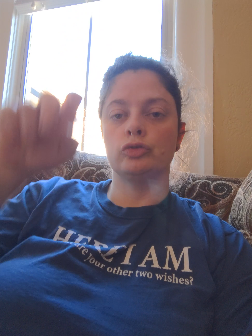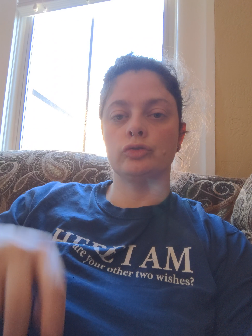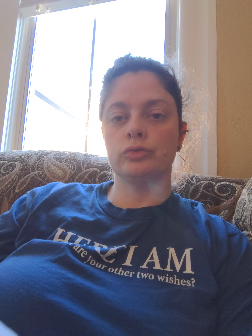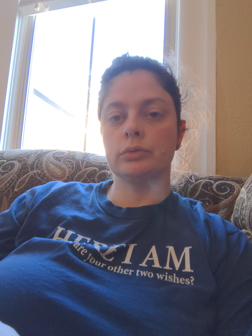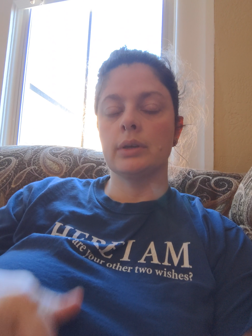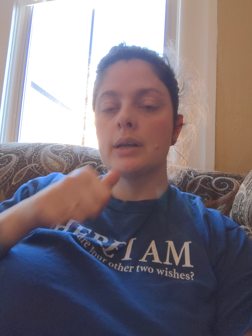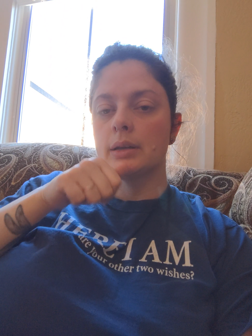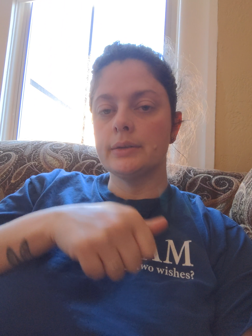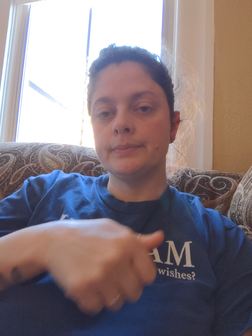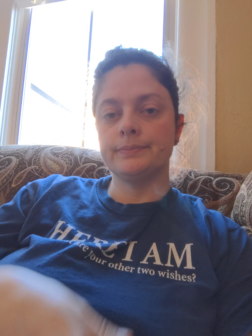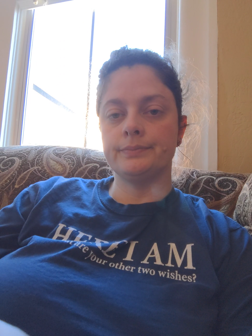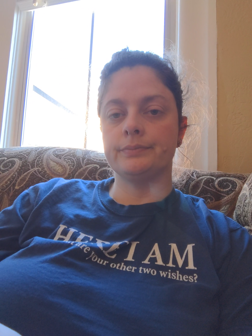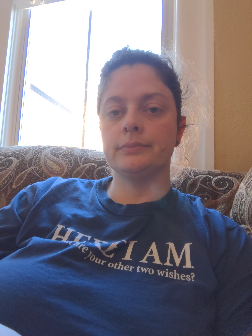hide